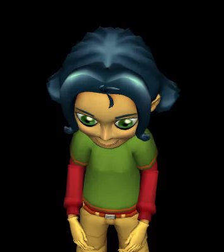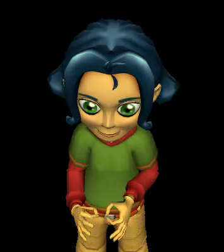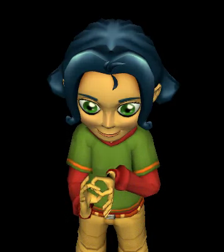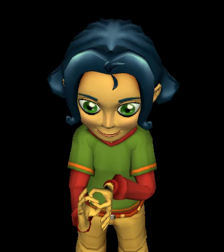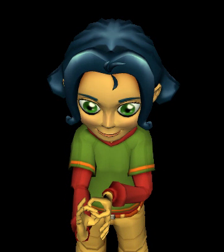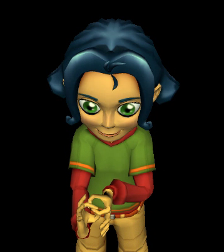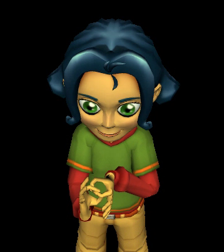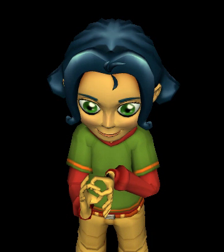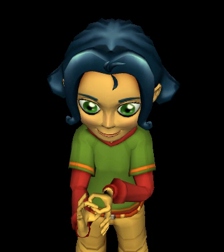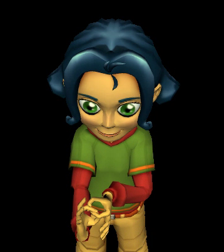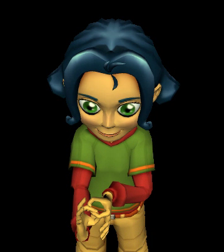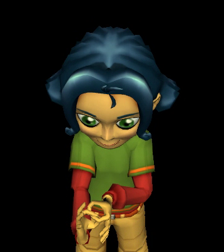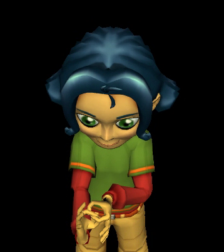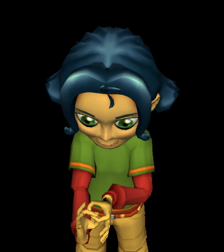علاقة